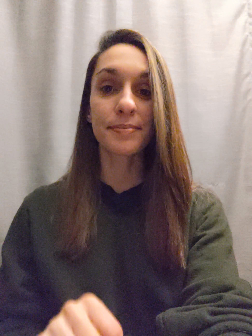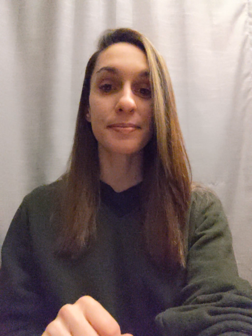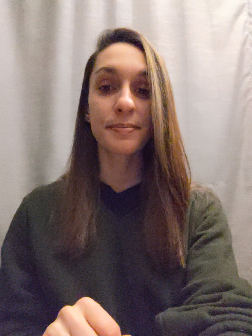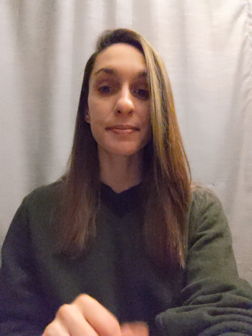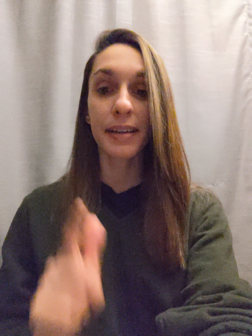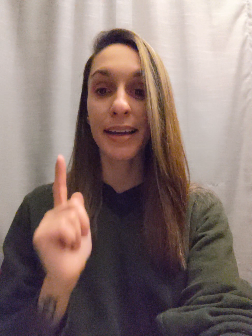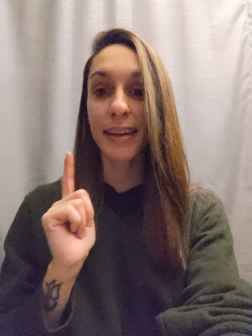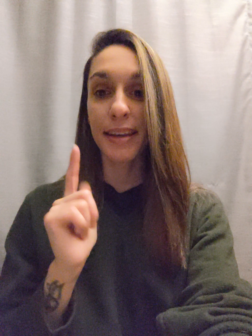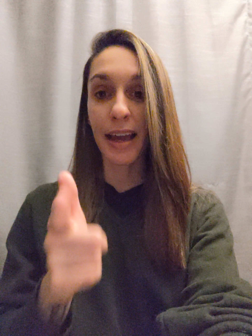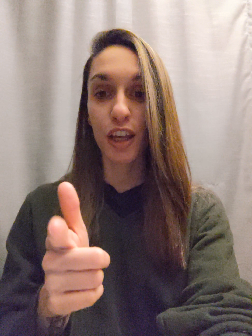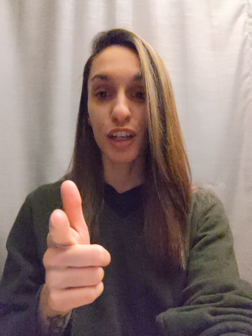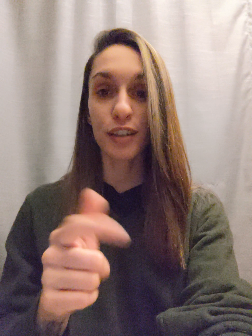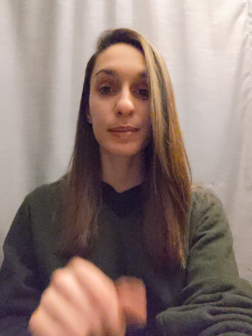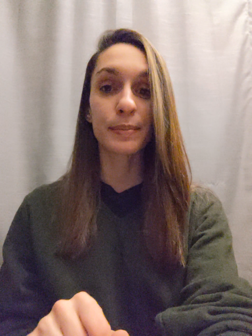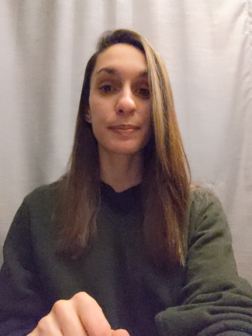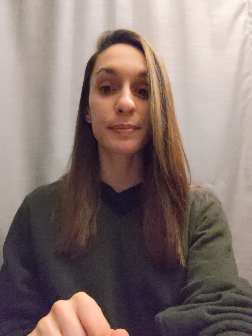later